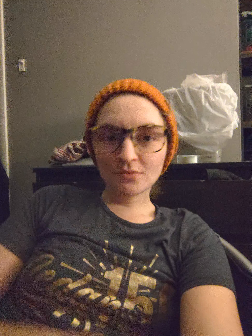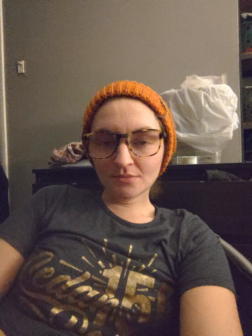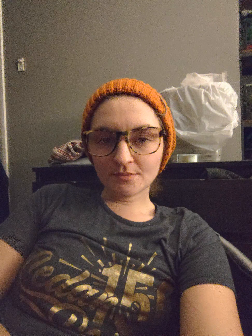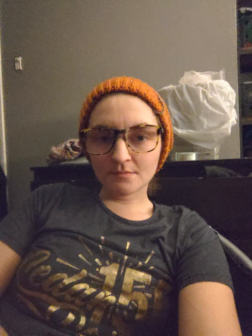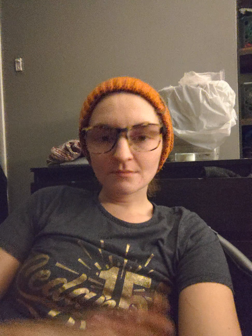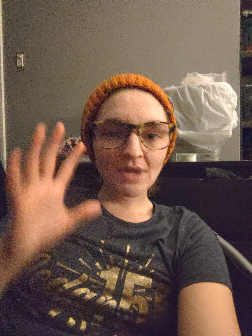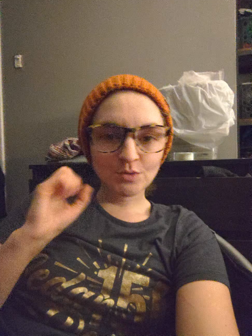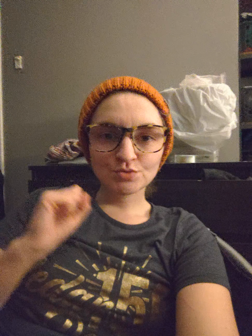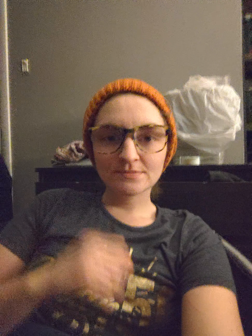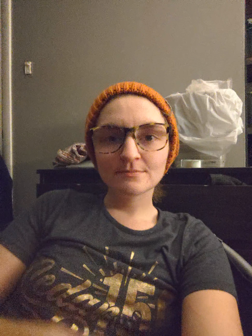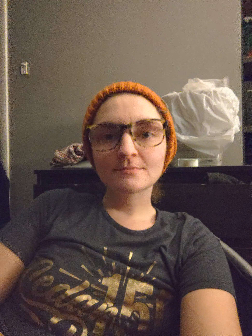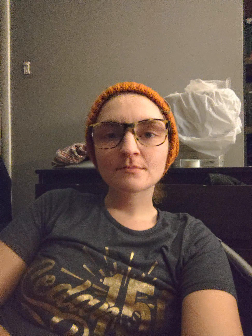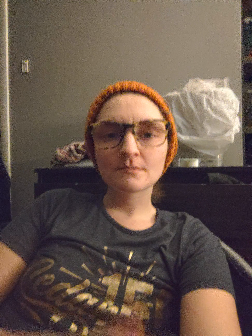loud